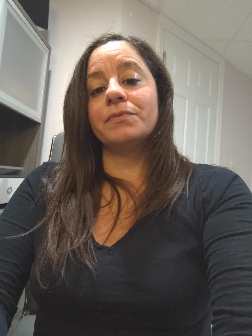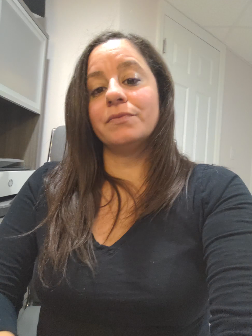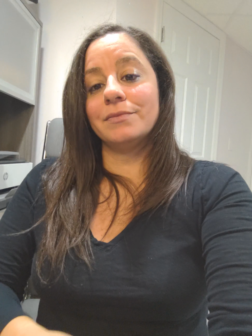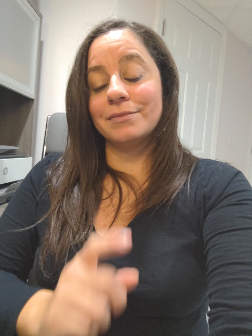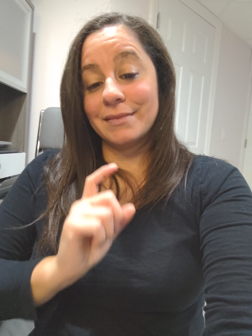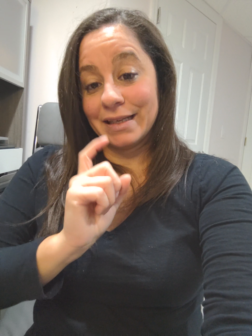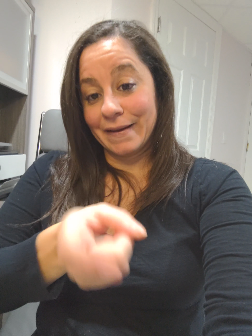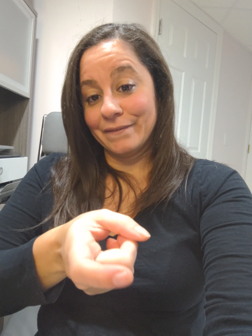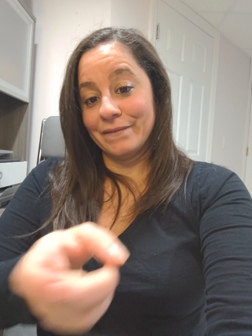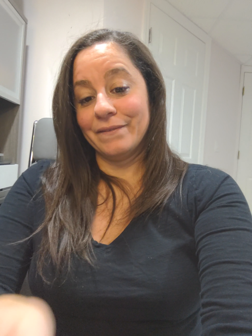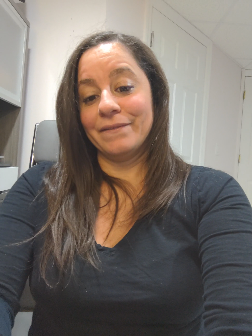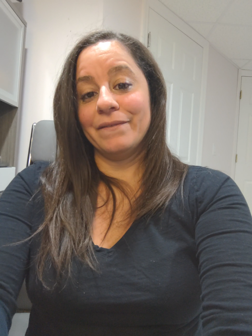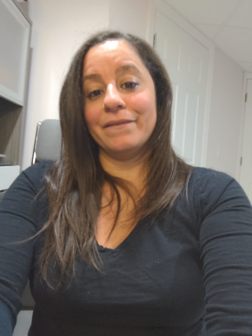gift